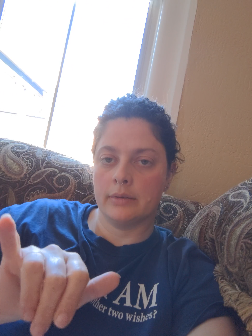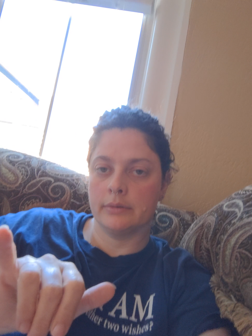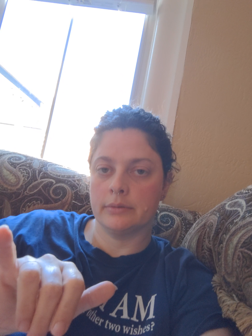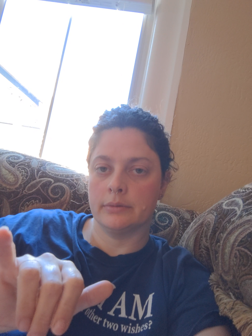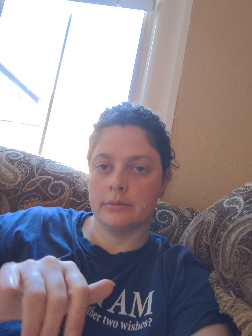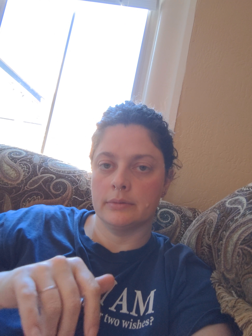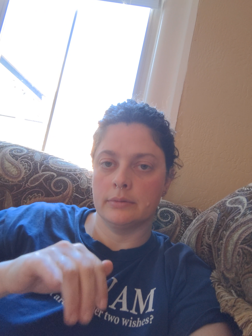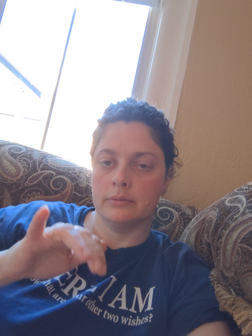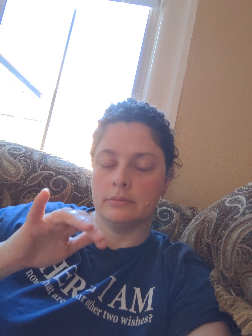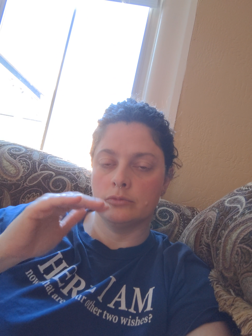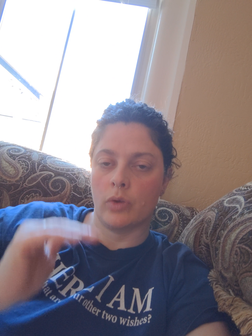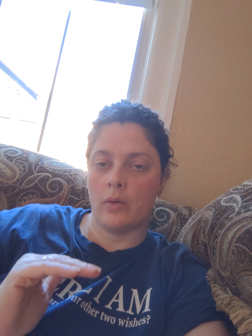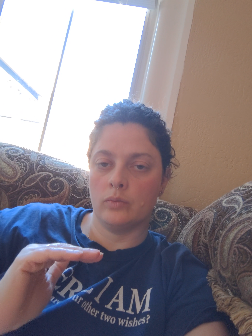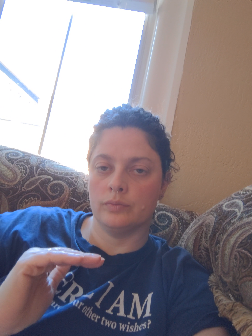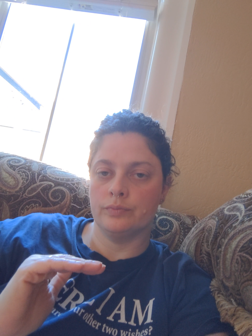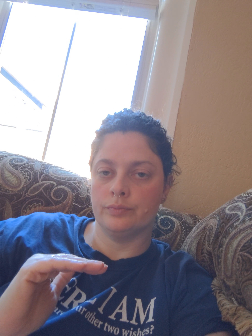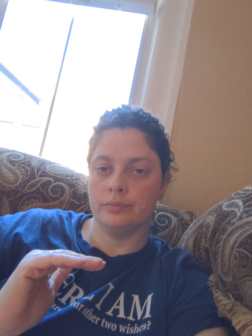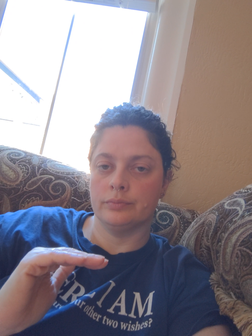child